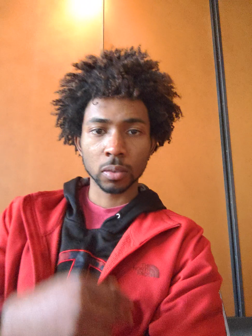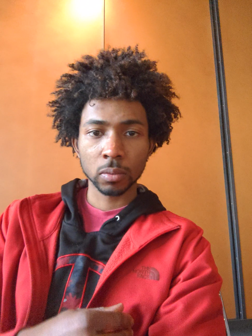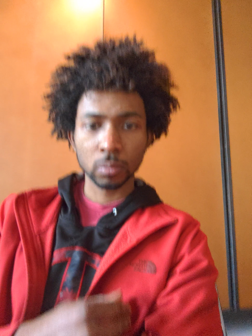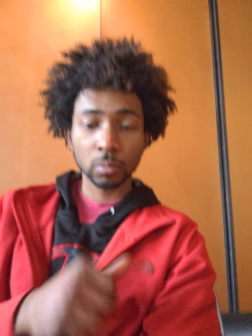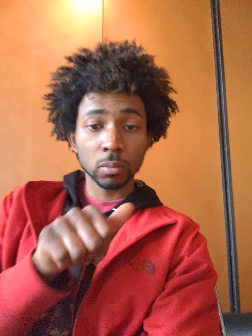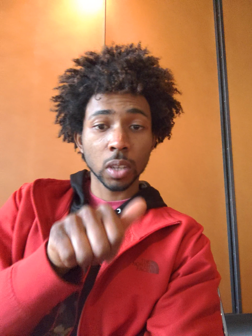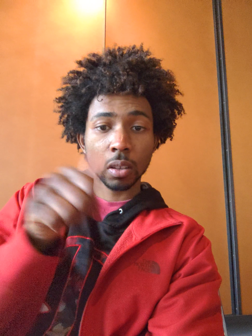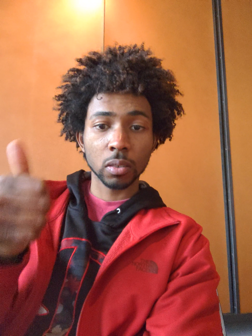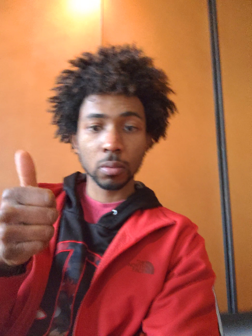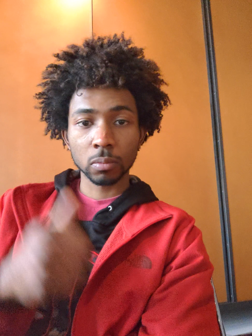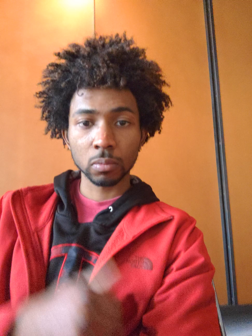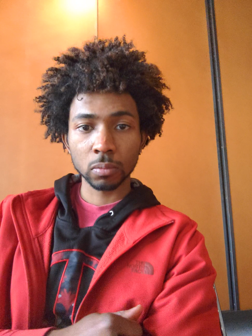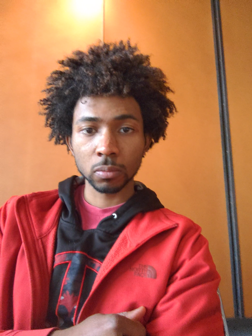another